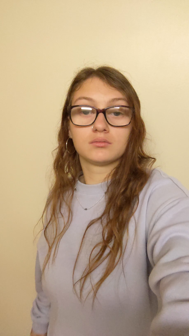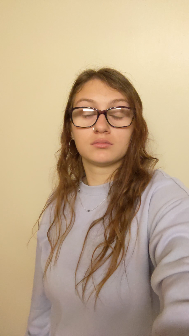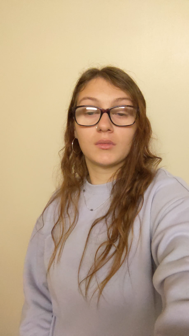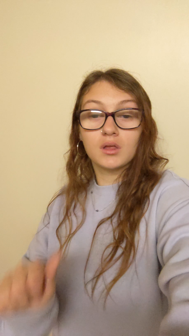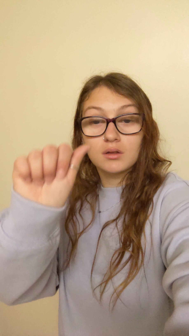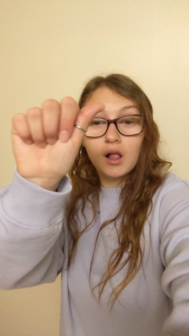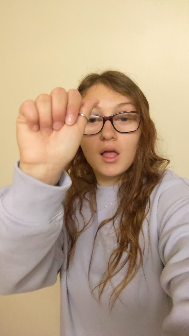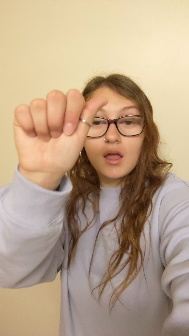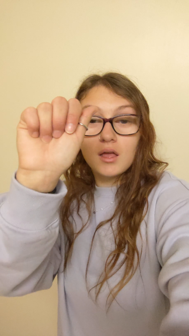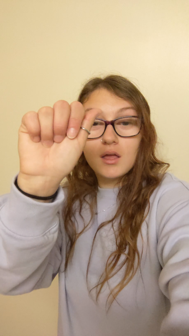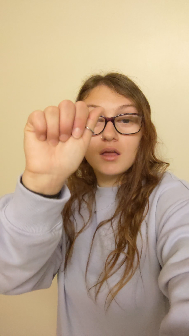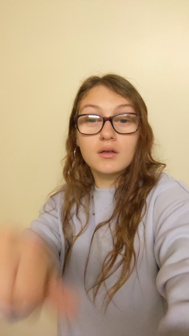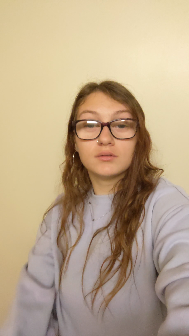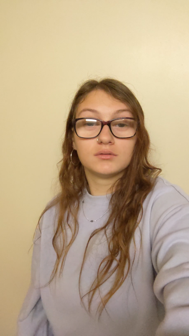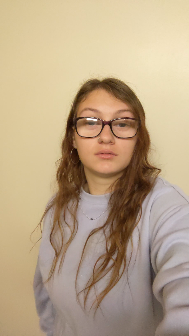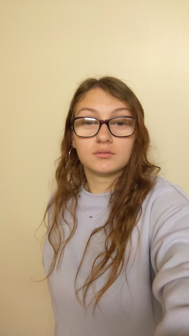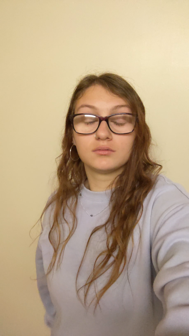knock